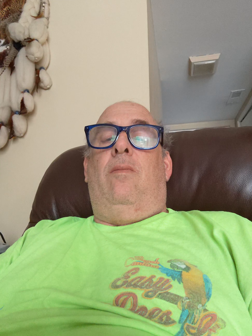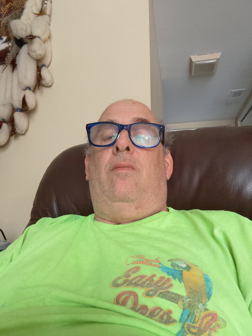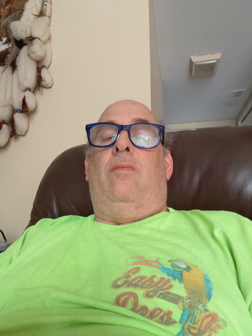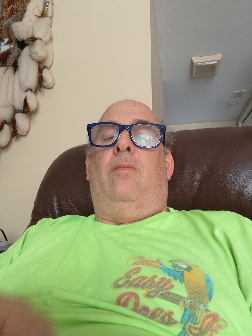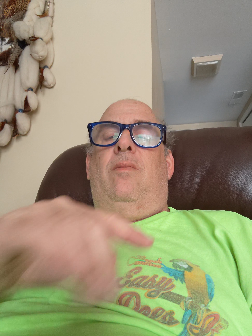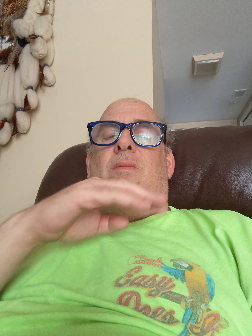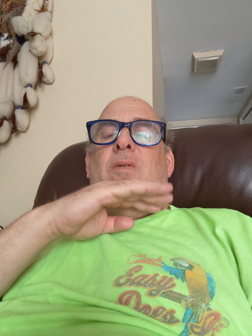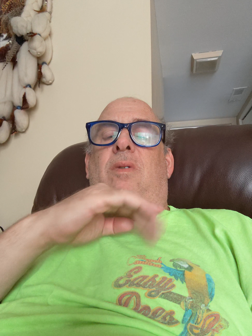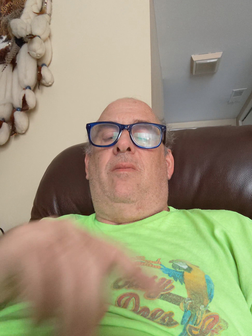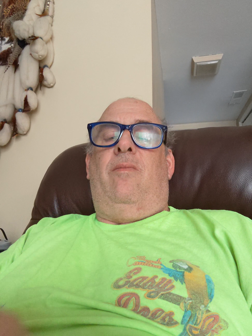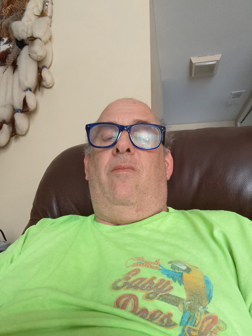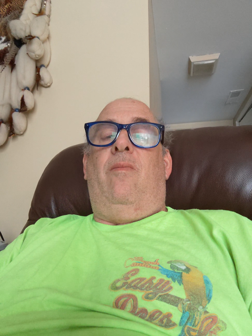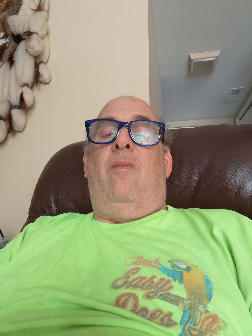dirty